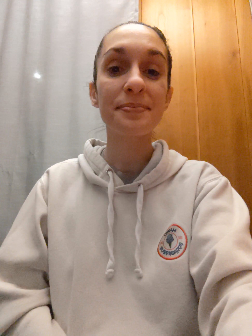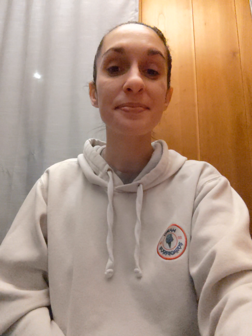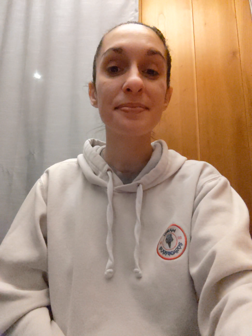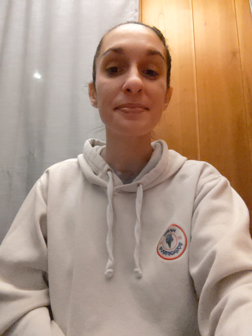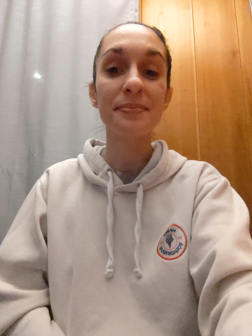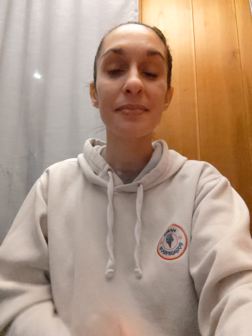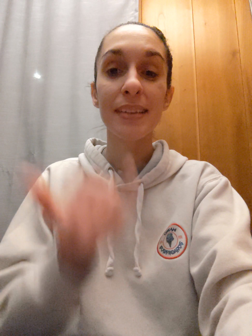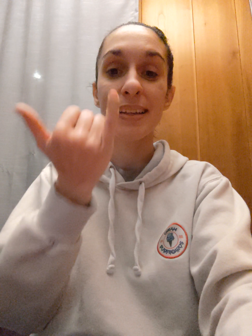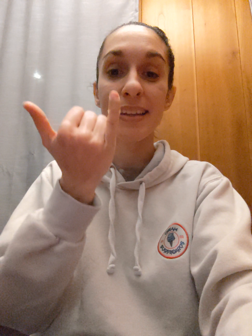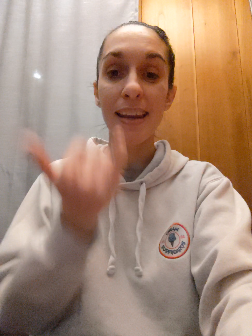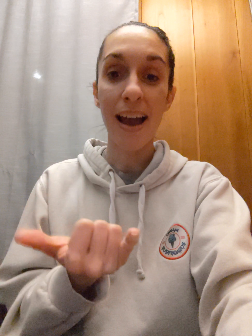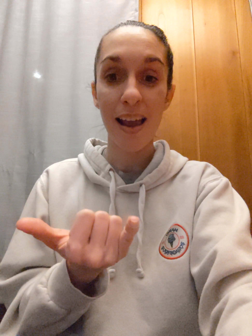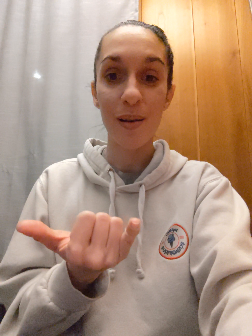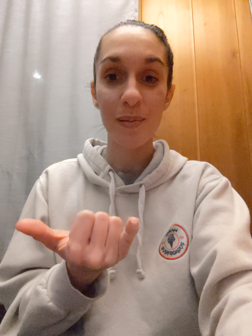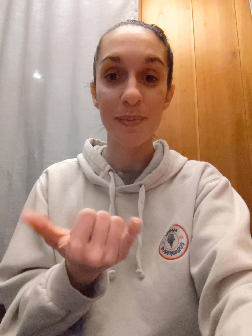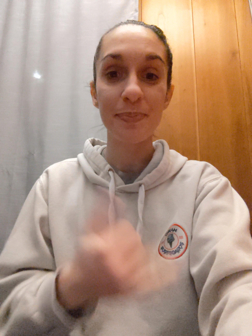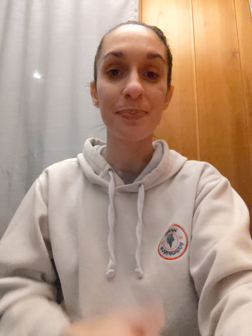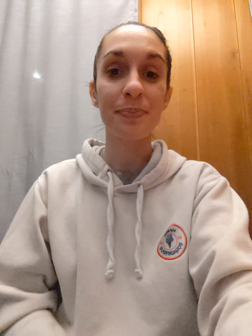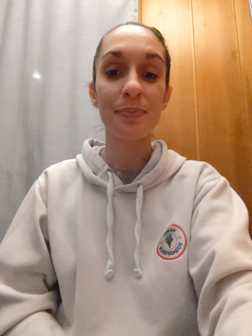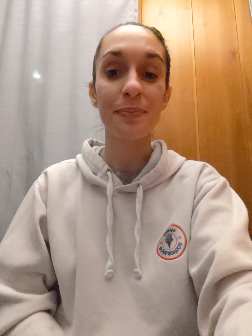now